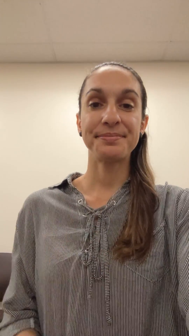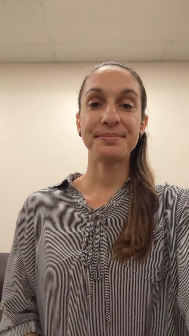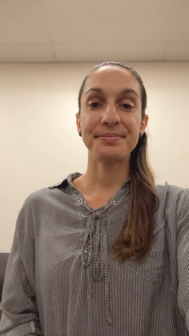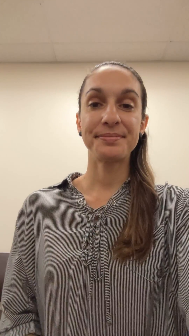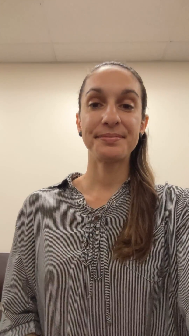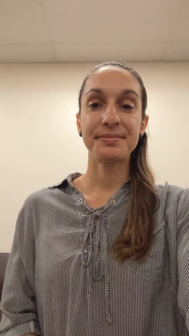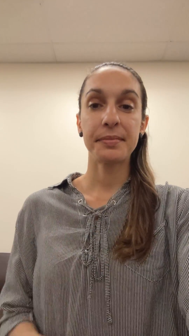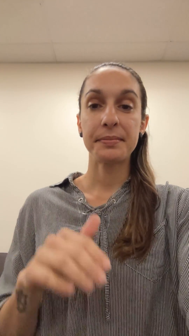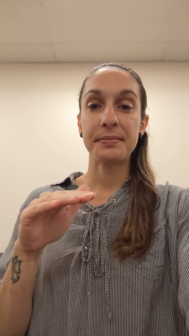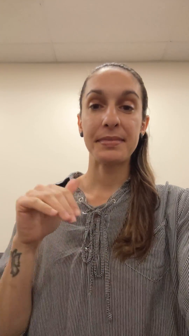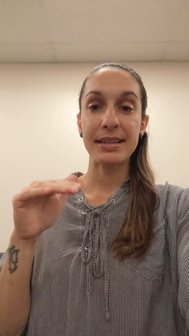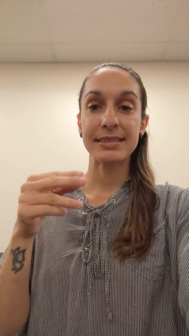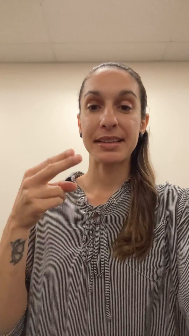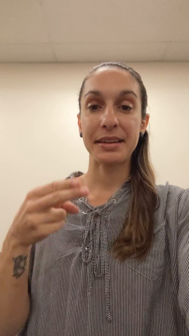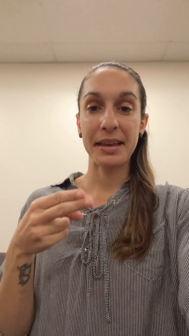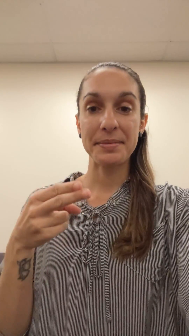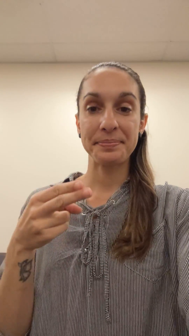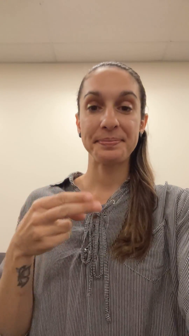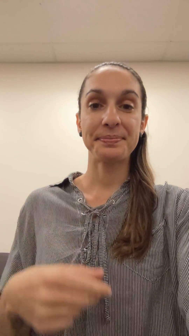pet's name